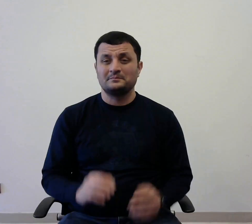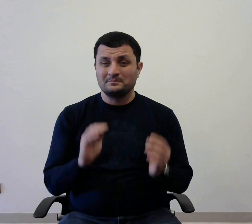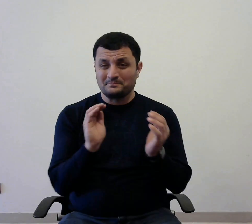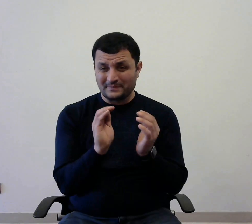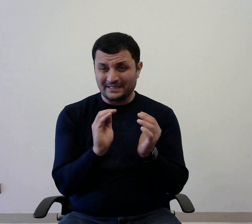balaca